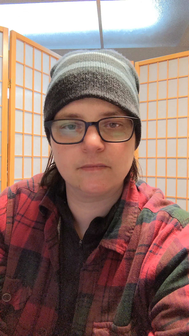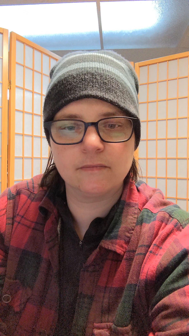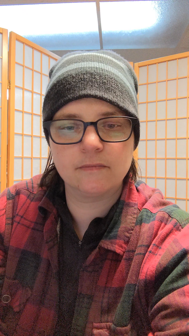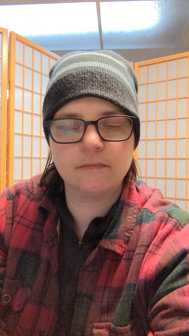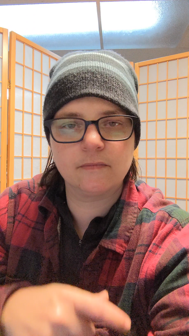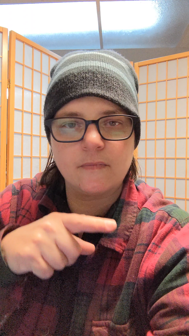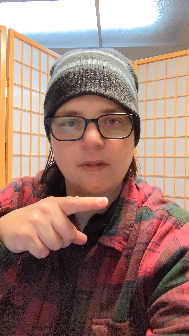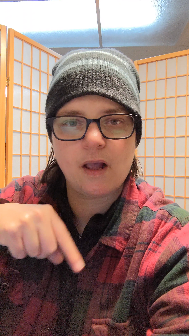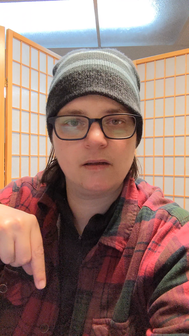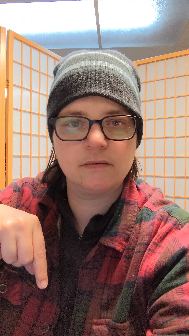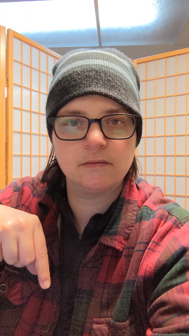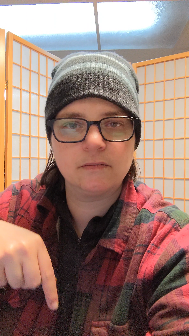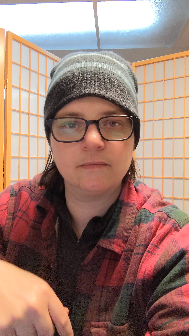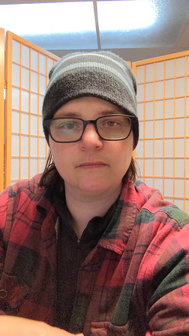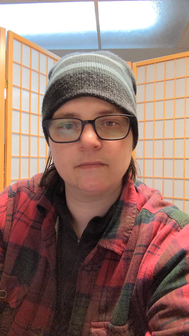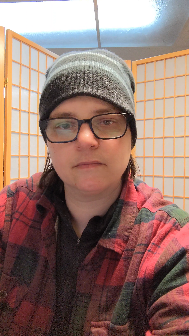cut